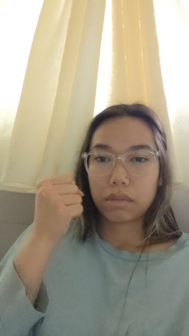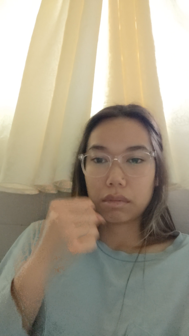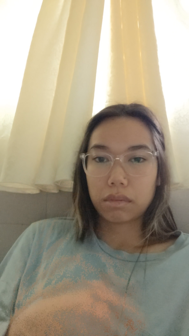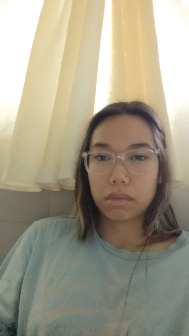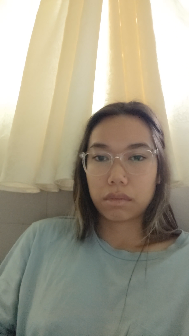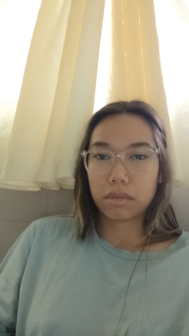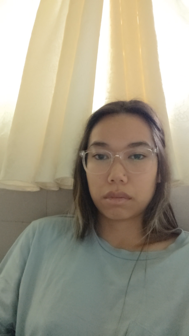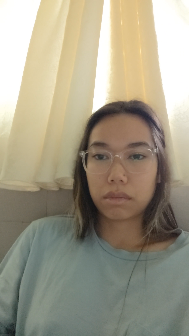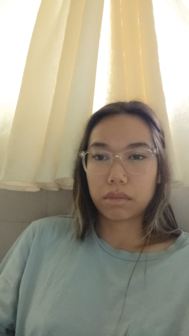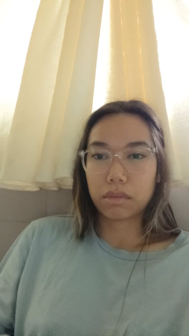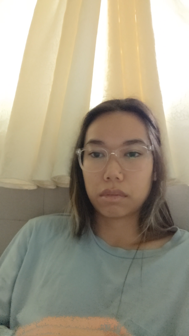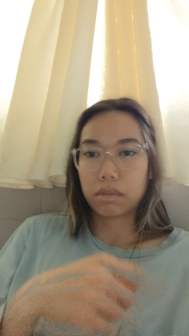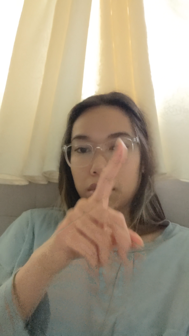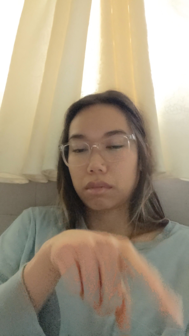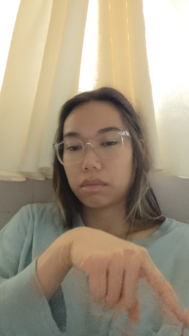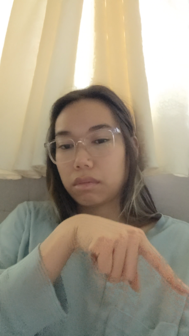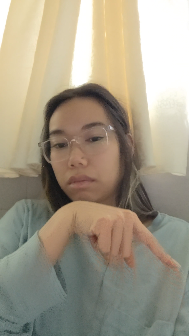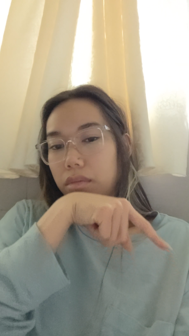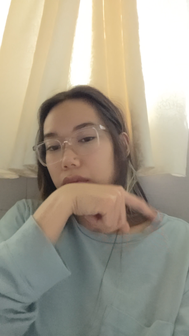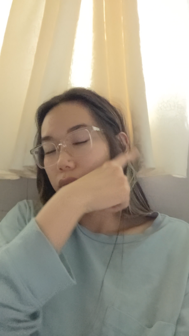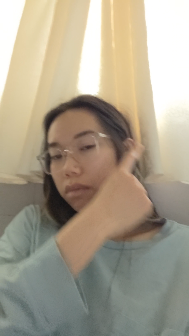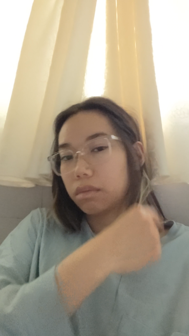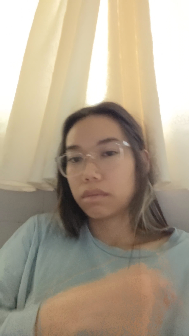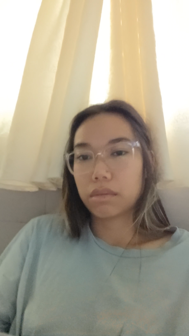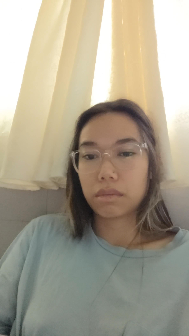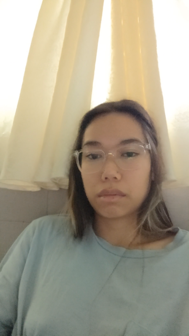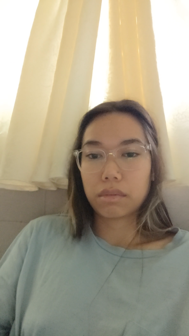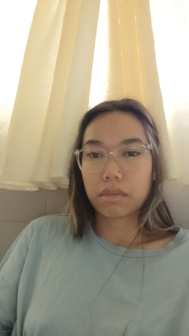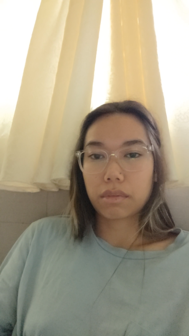long